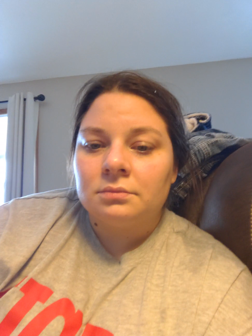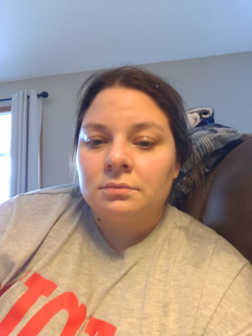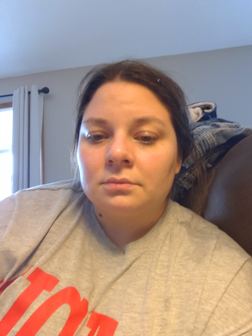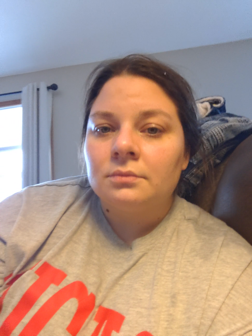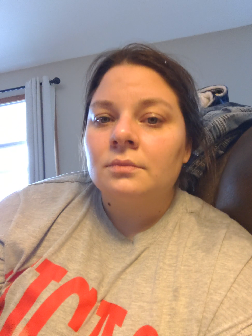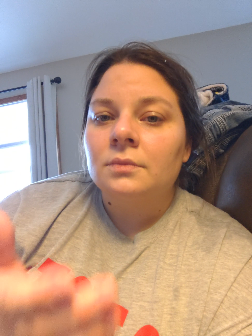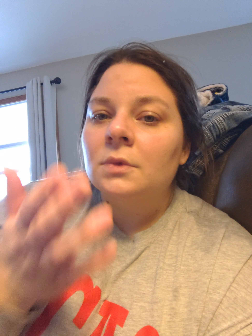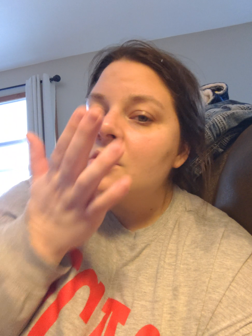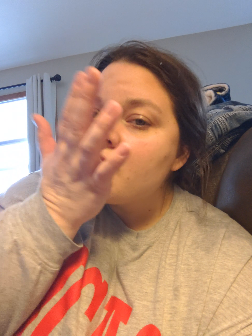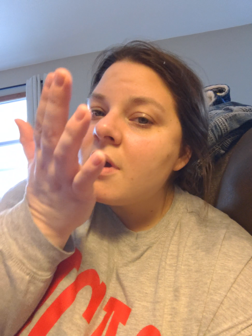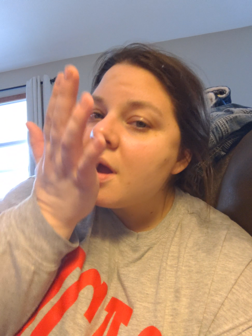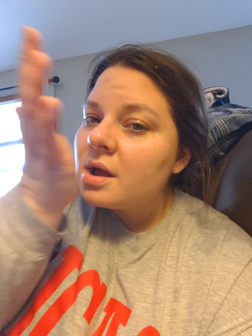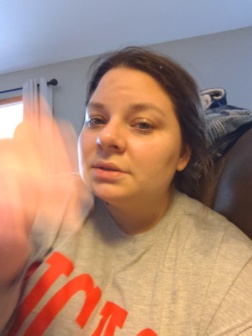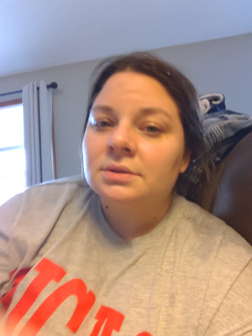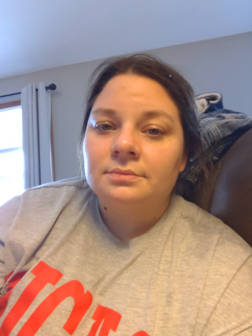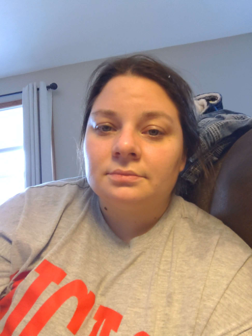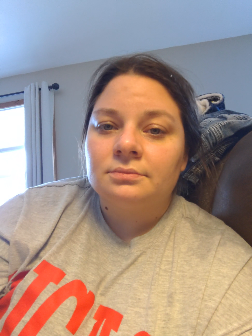grass